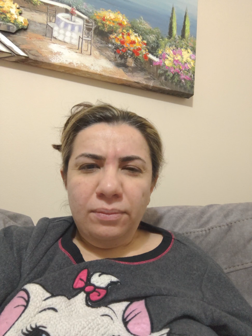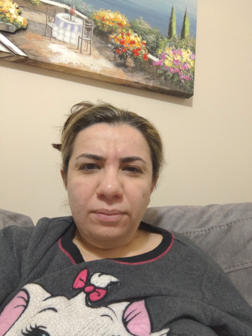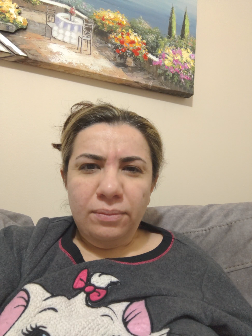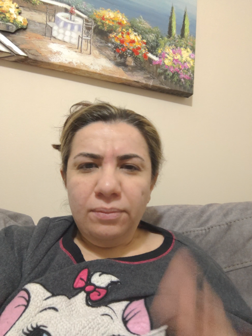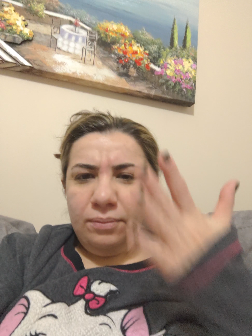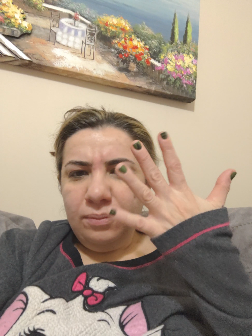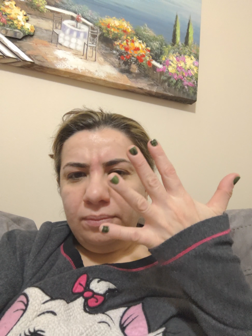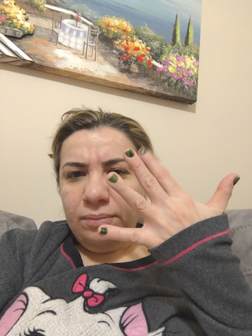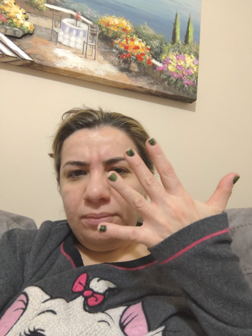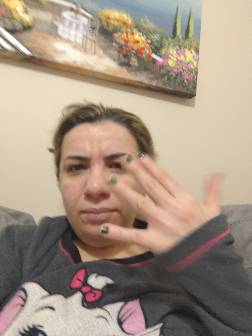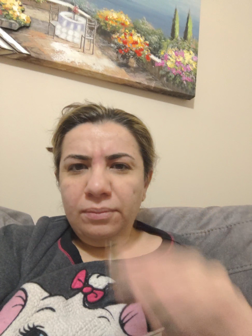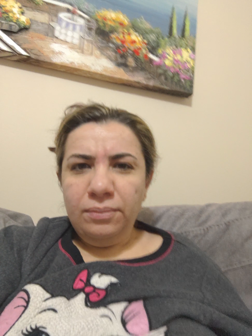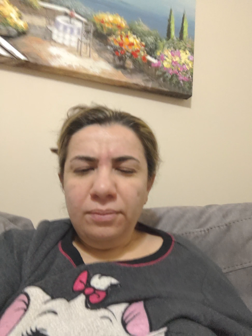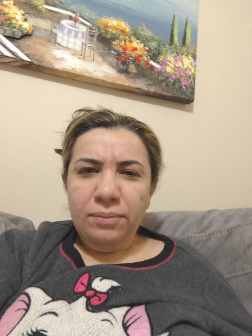finger